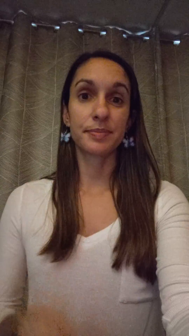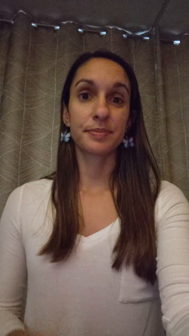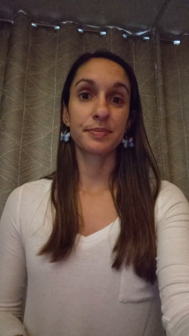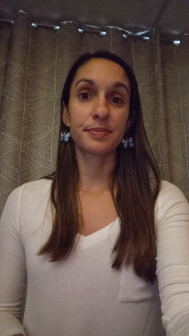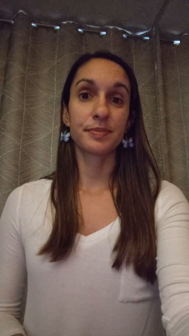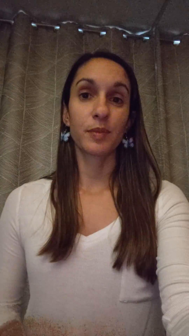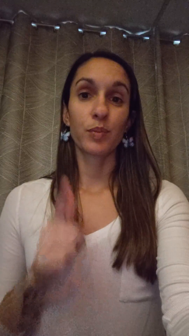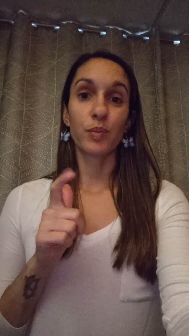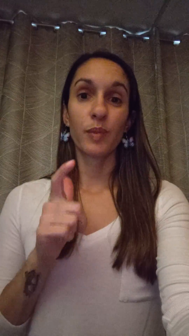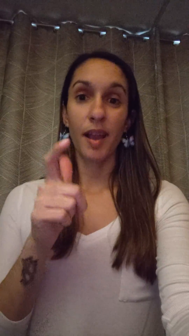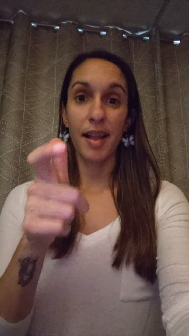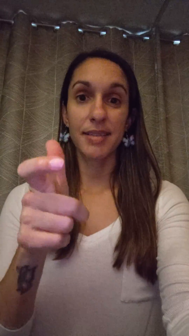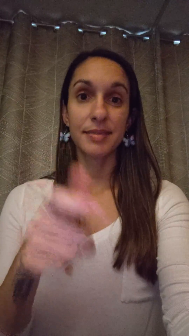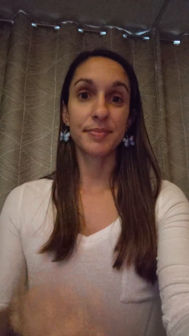run